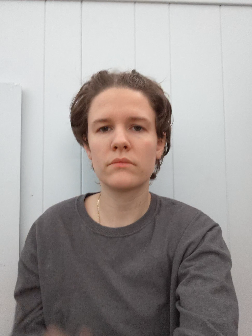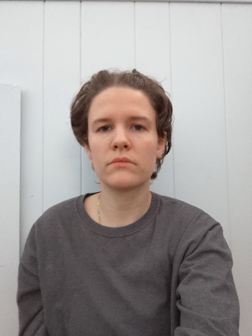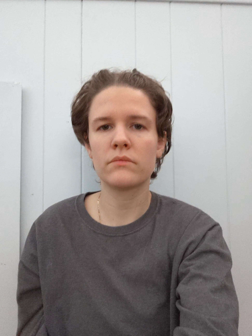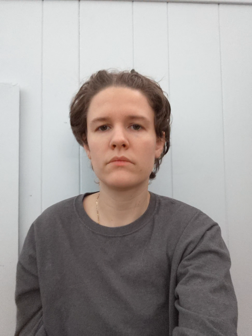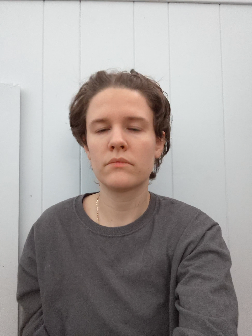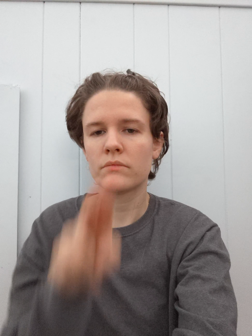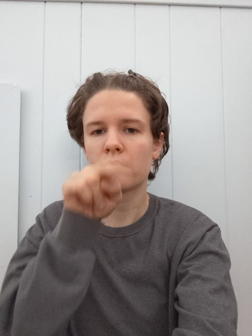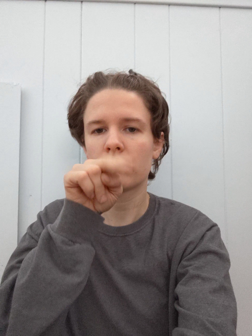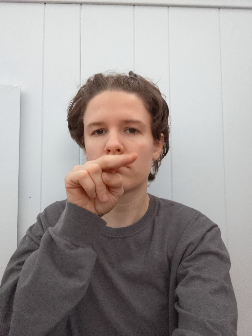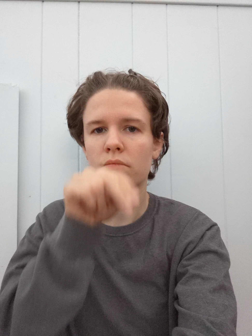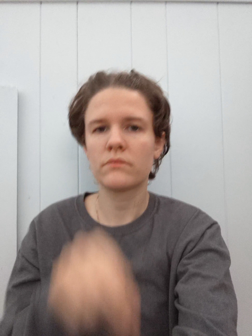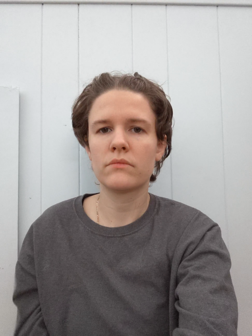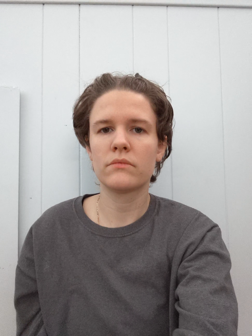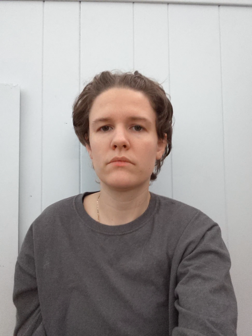tongue